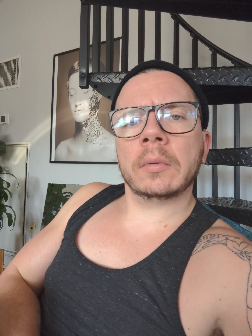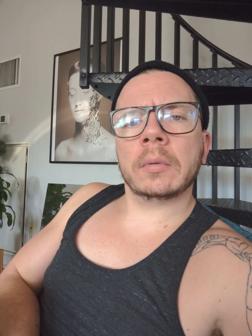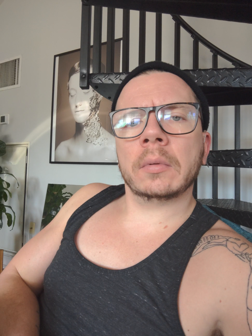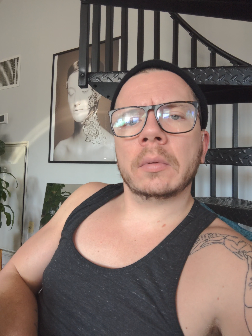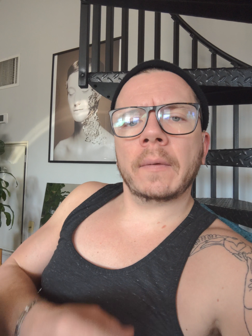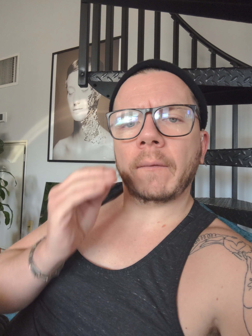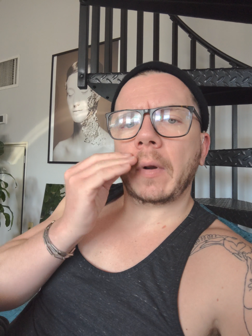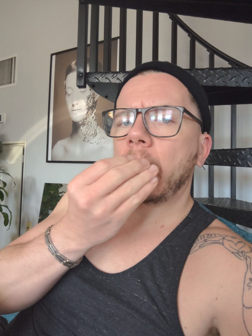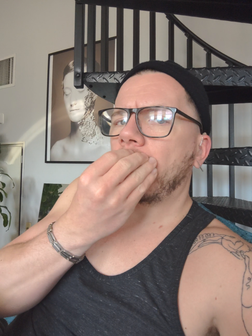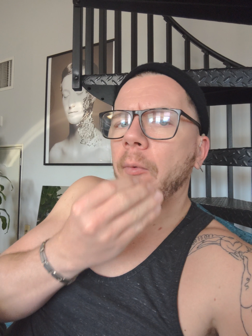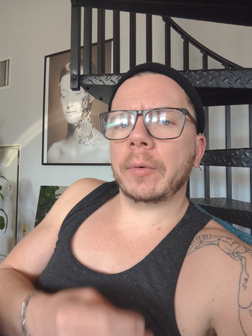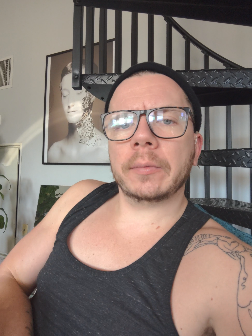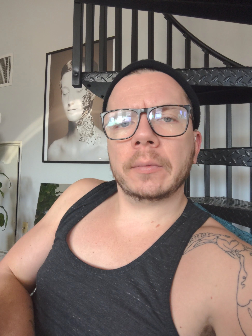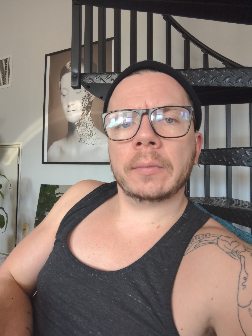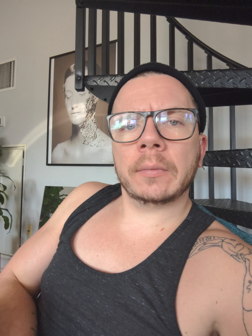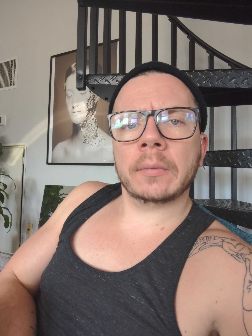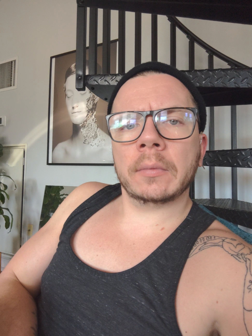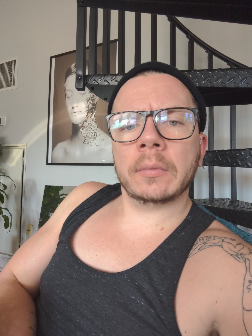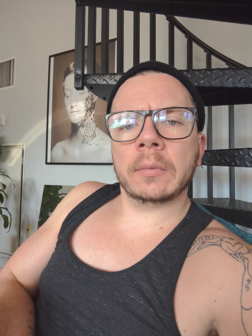flower